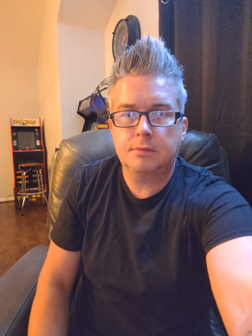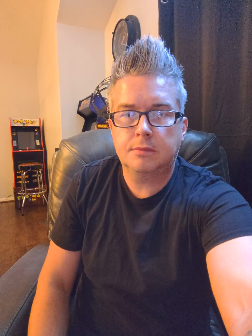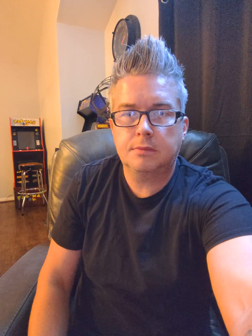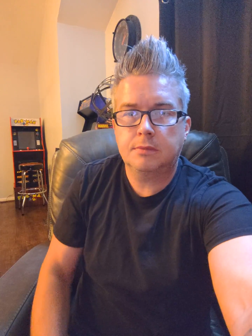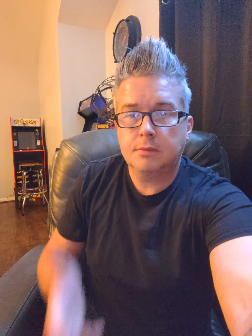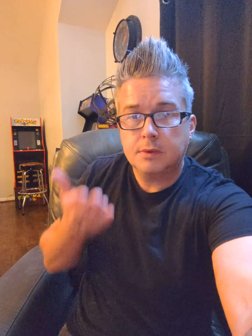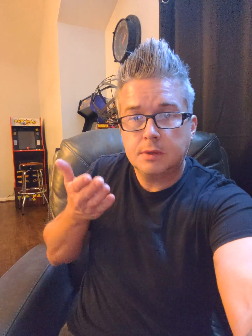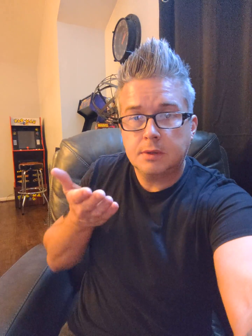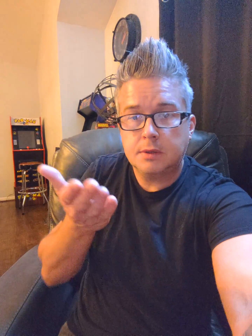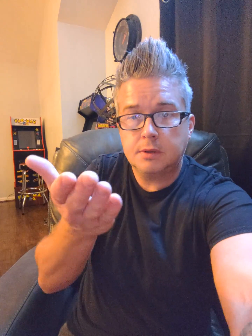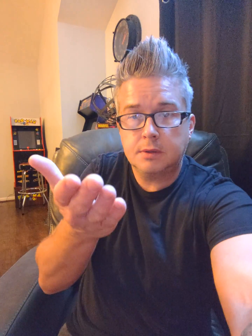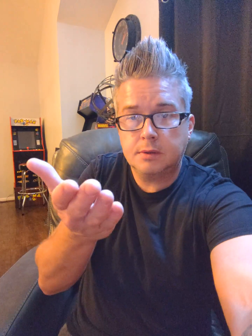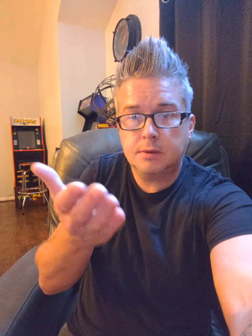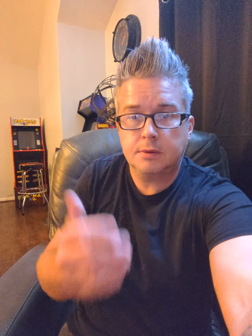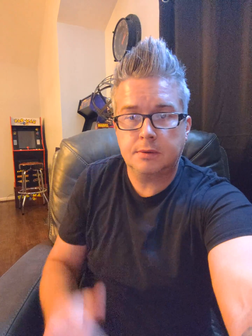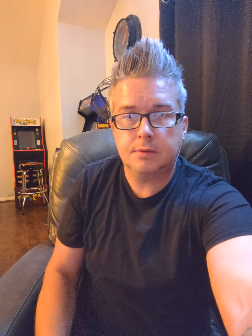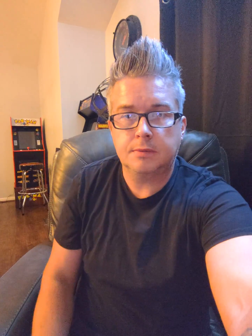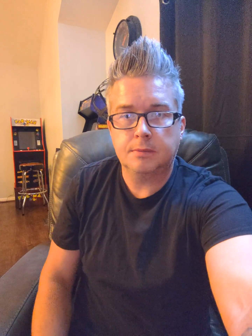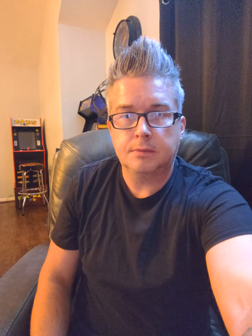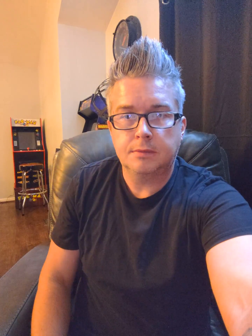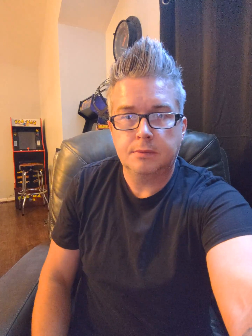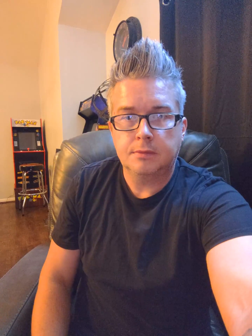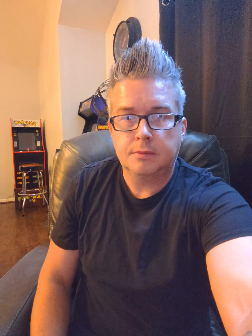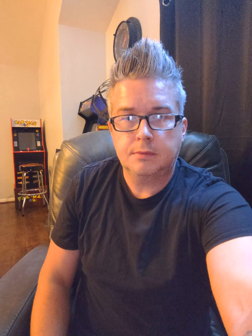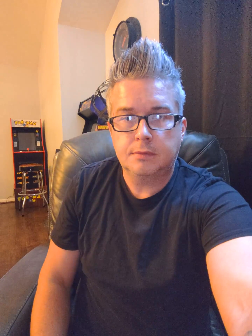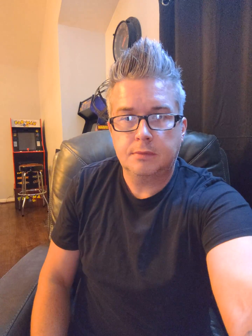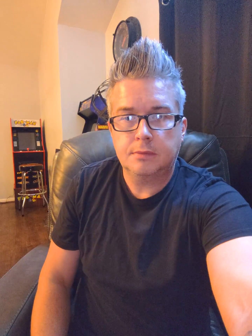oven